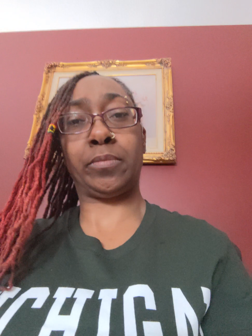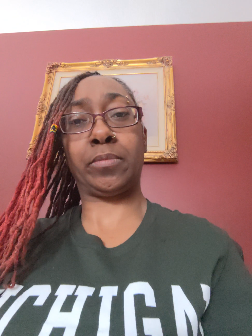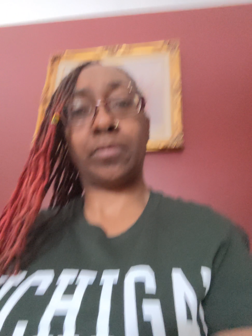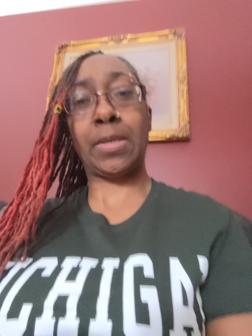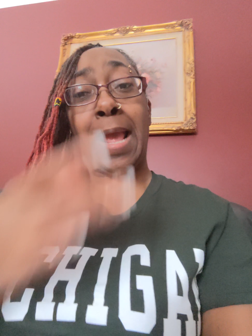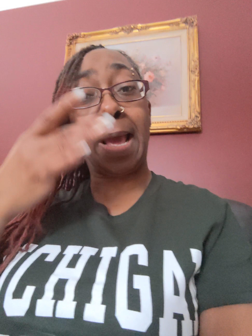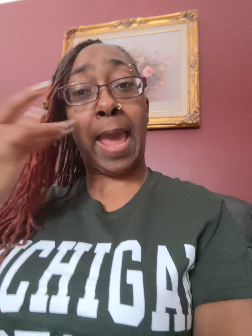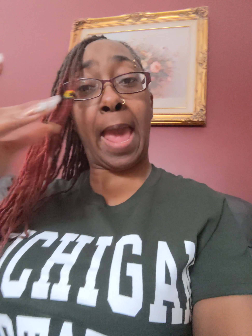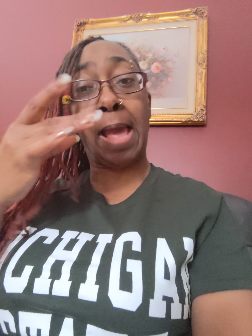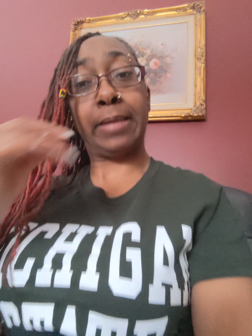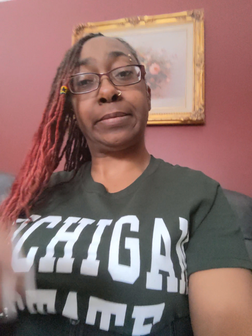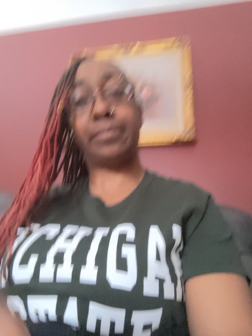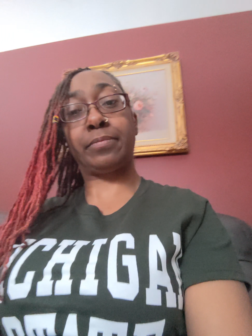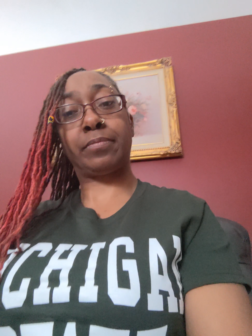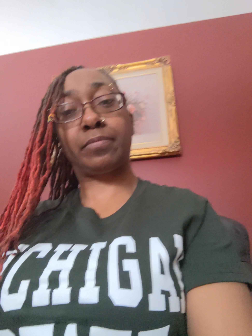cat